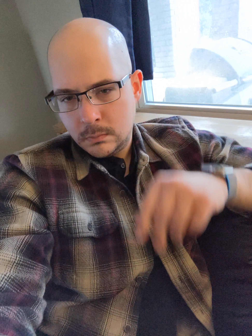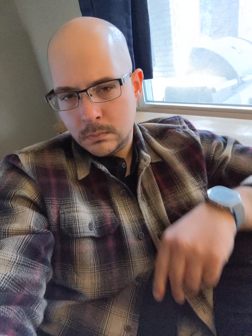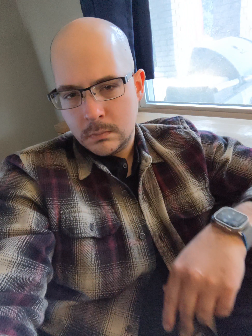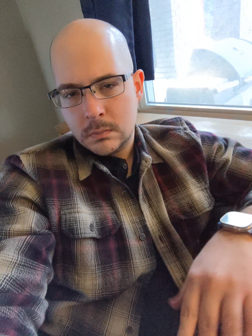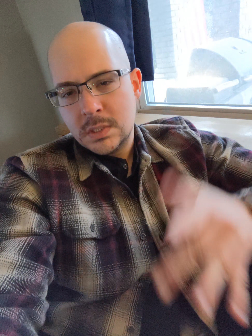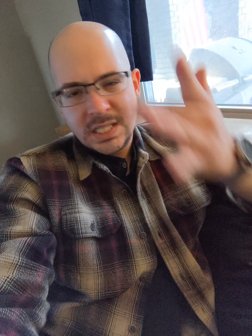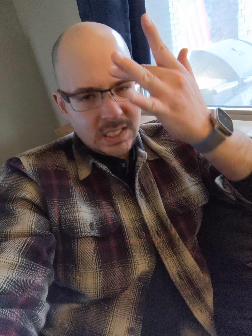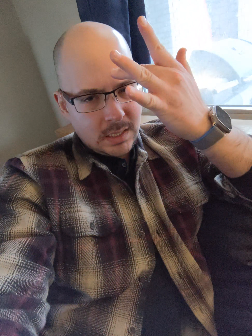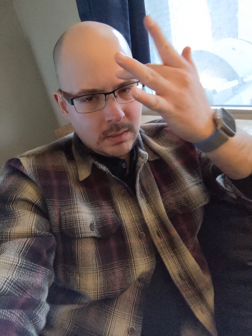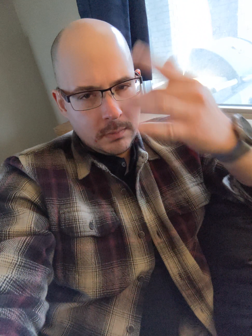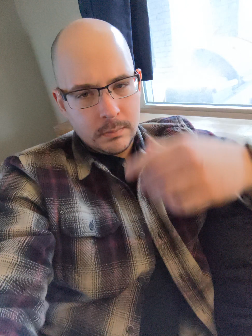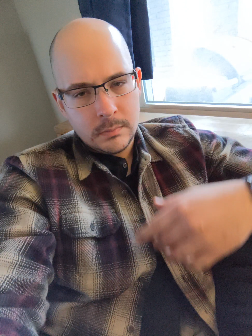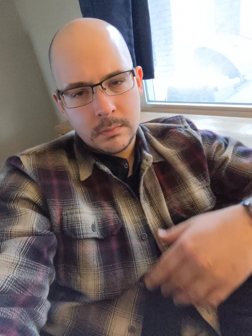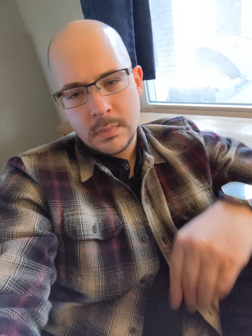sick